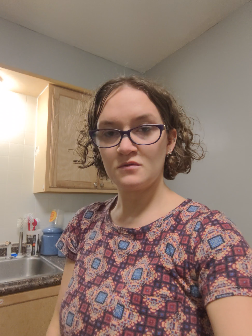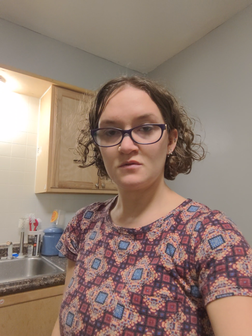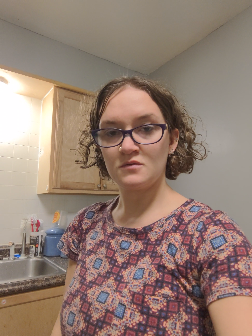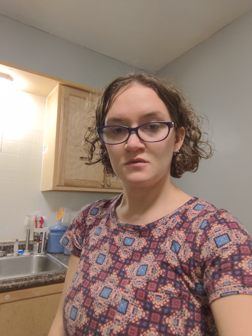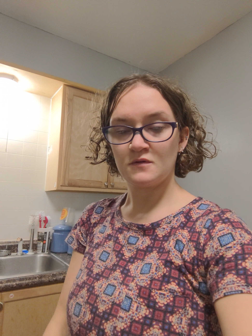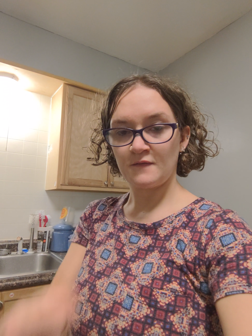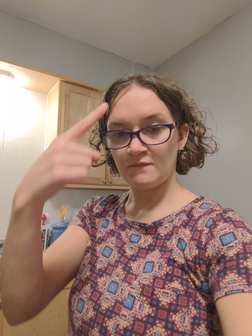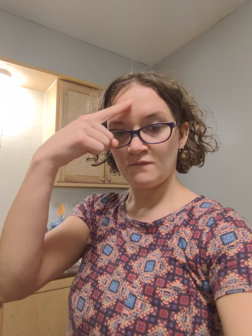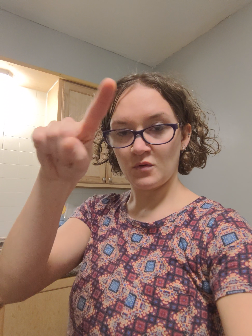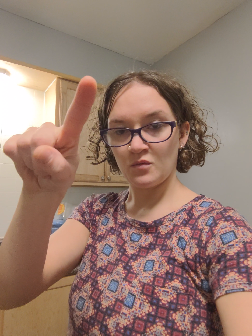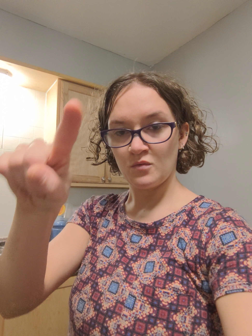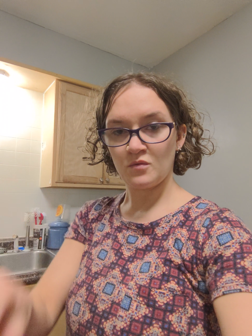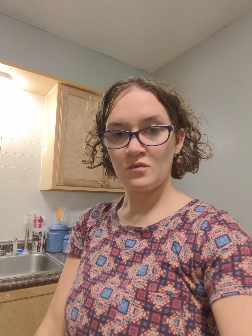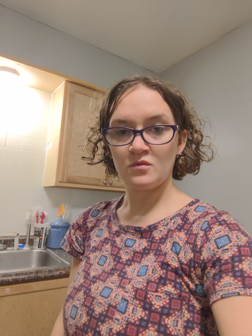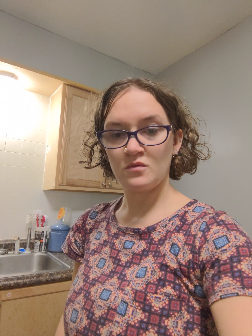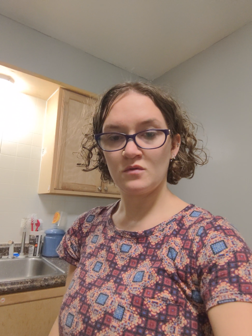for